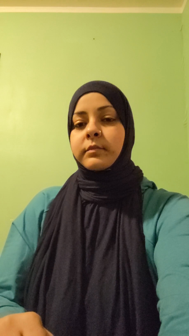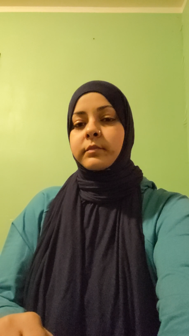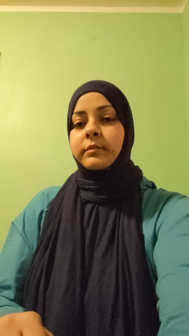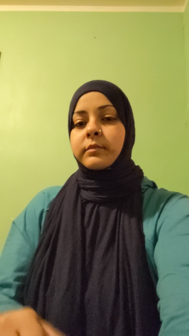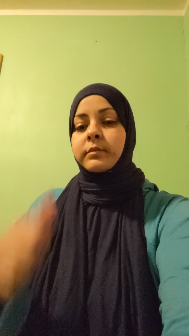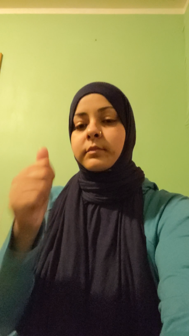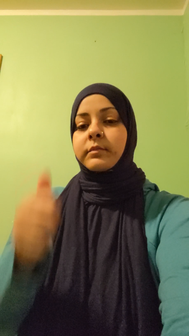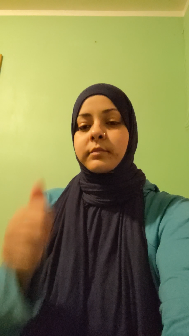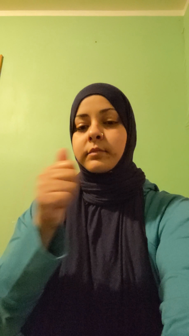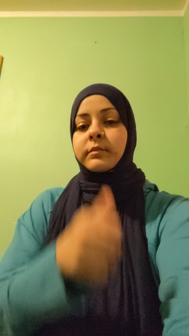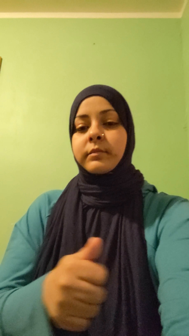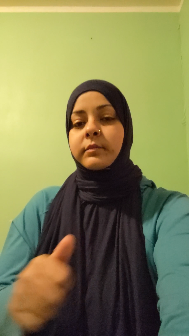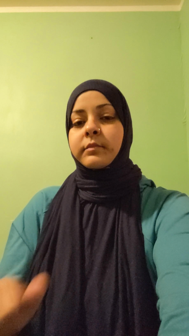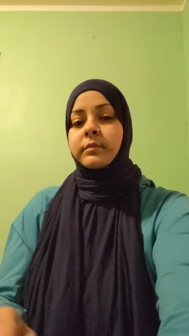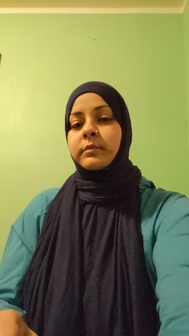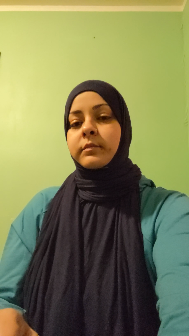each